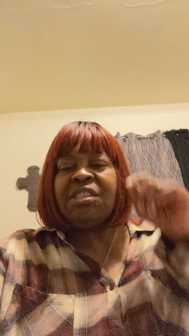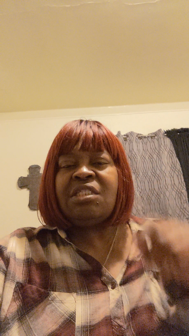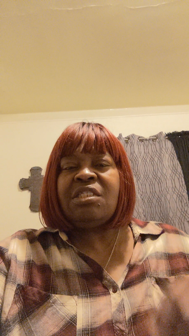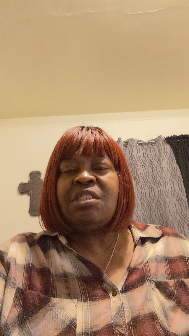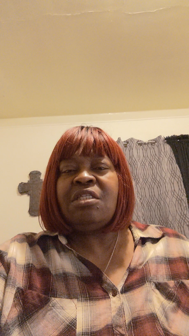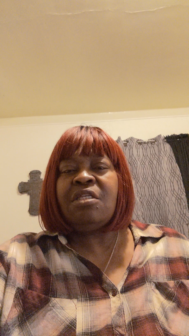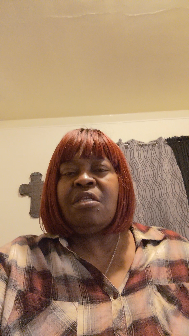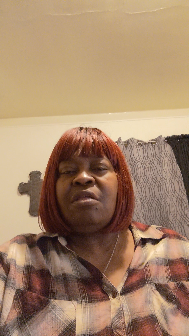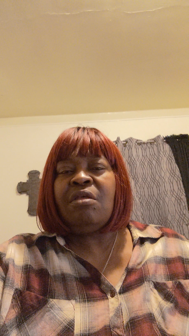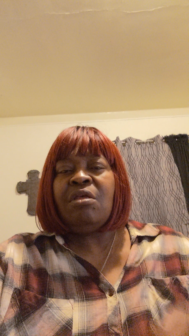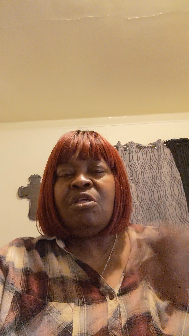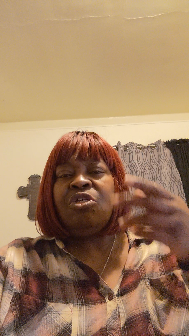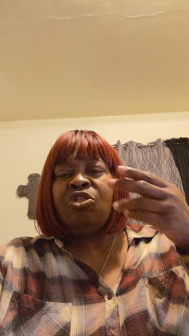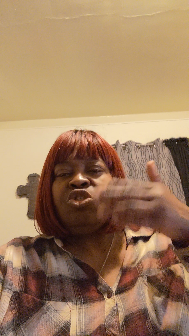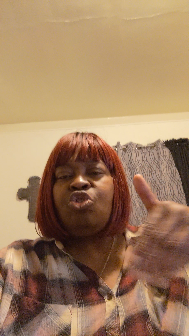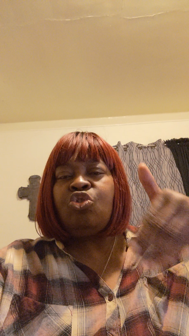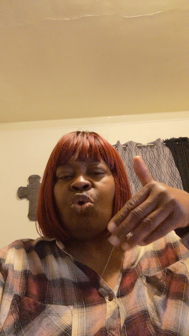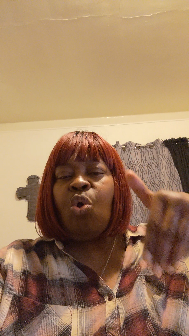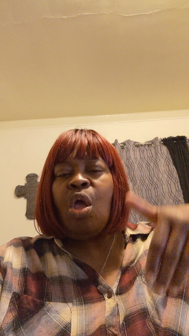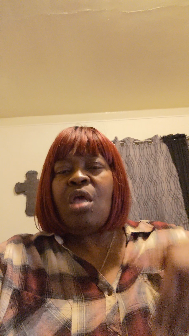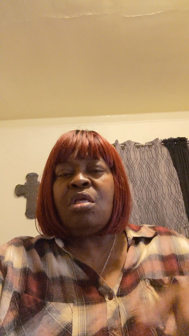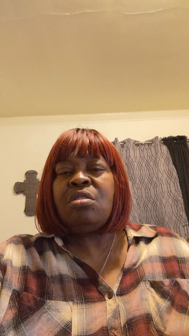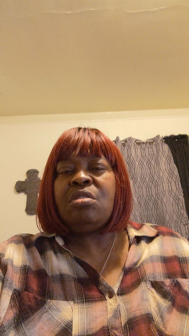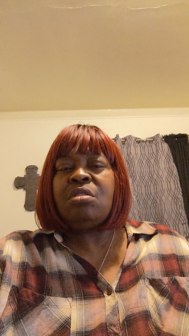shorts